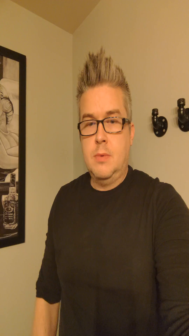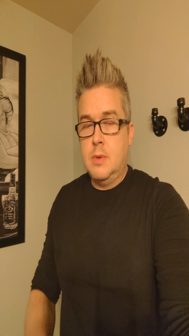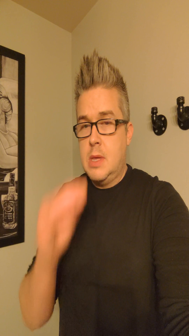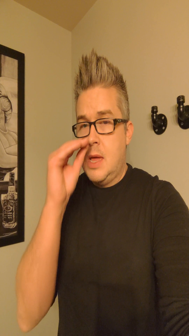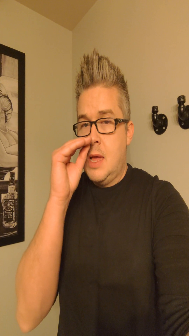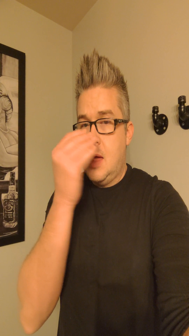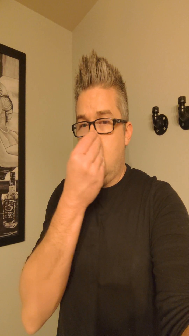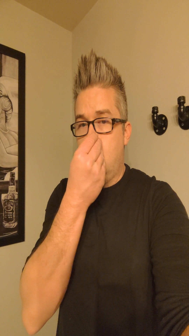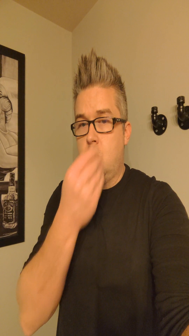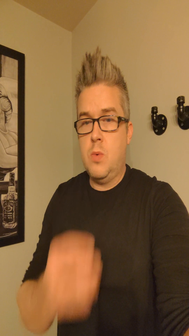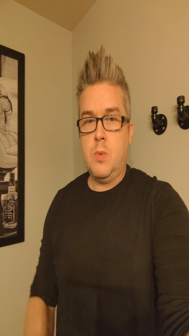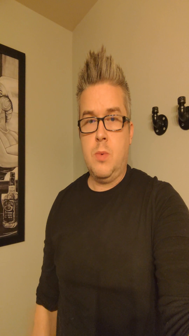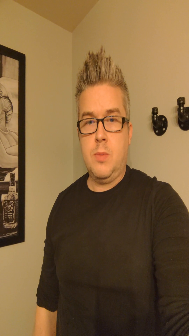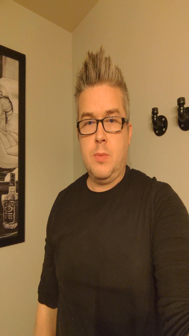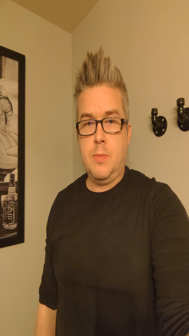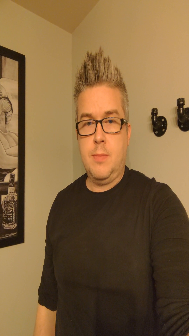flower